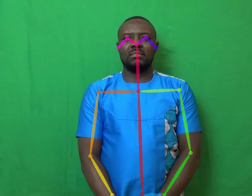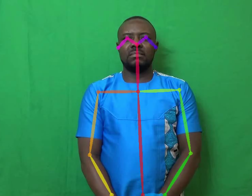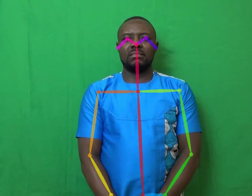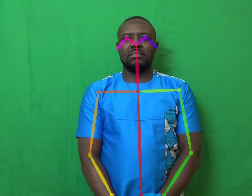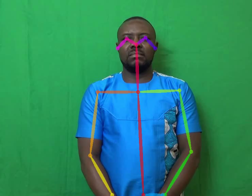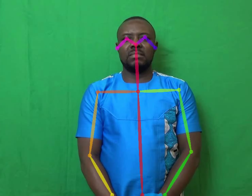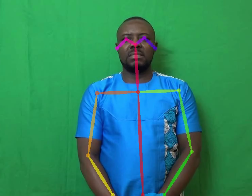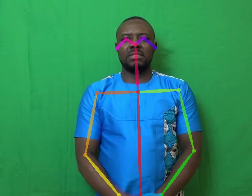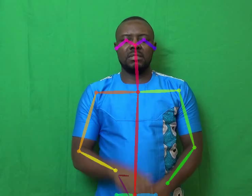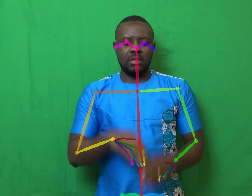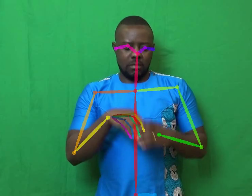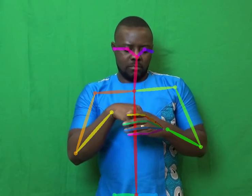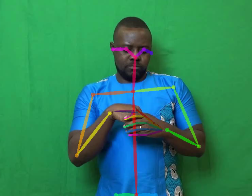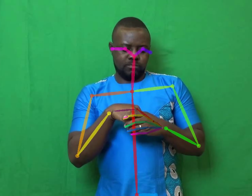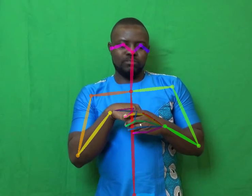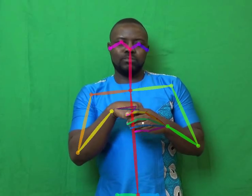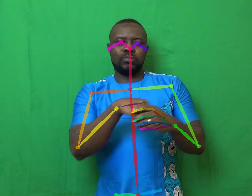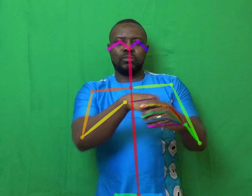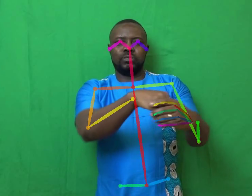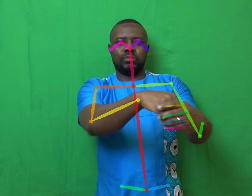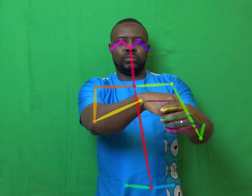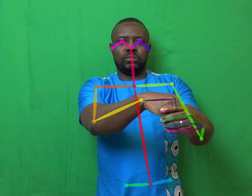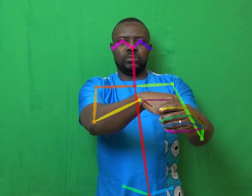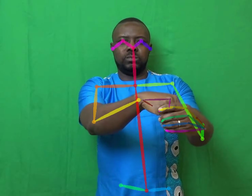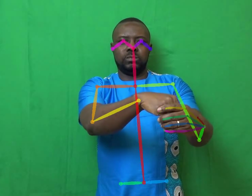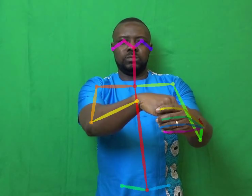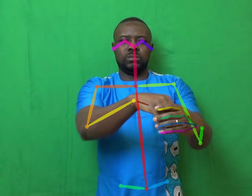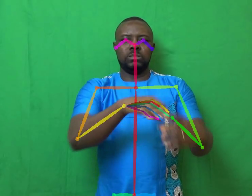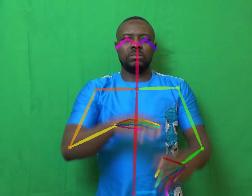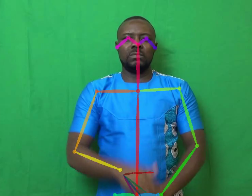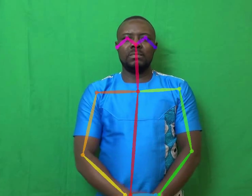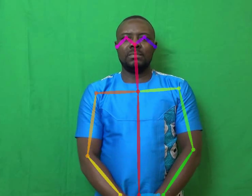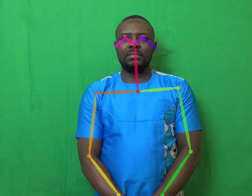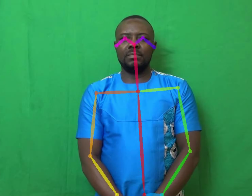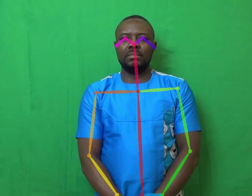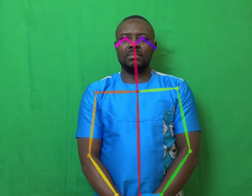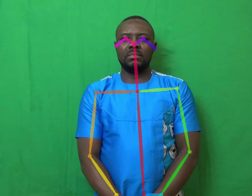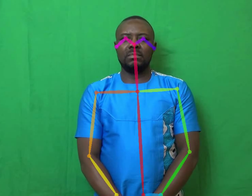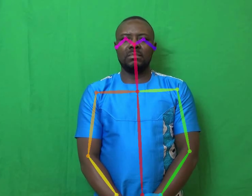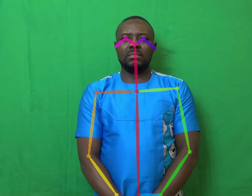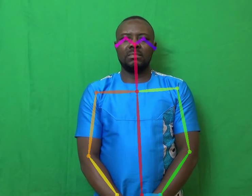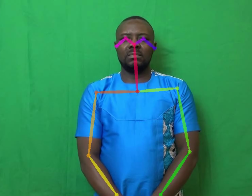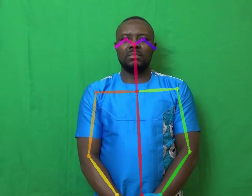transportation